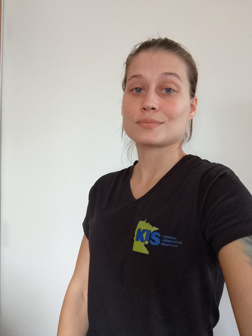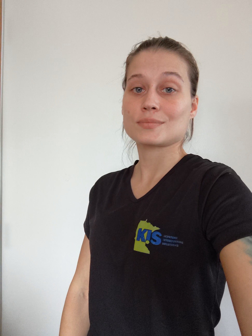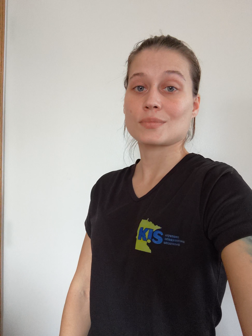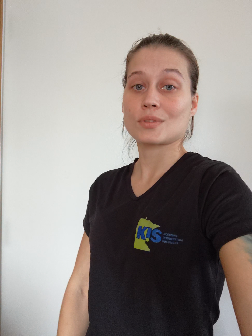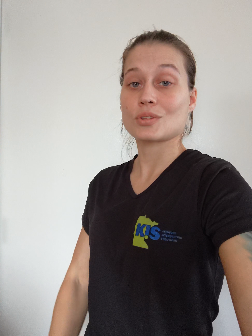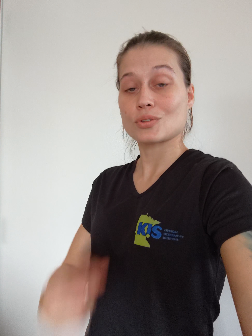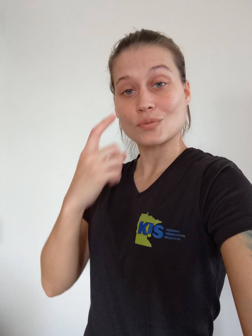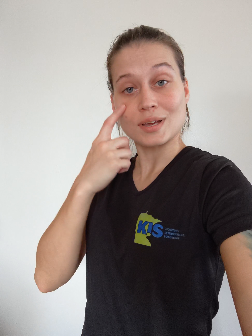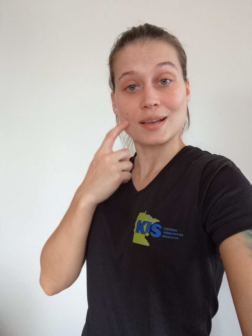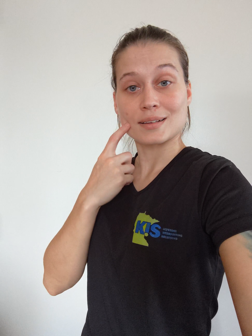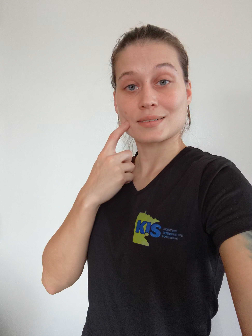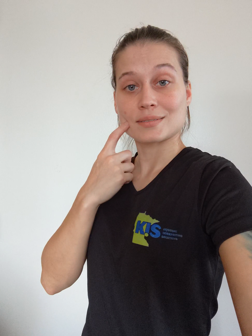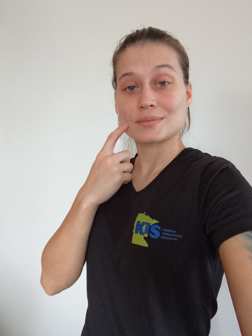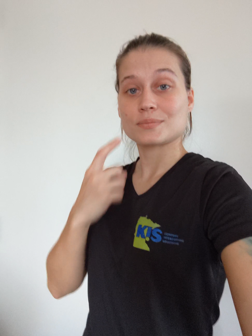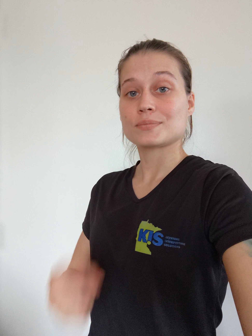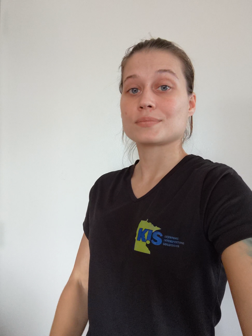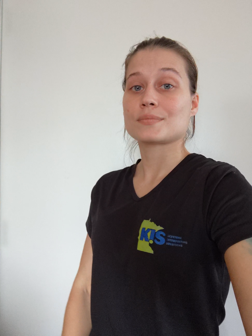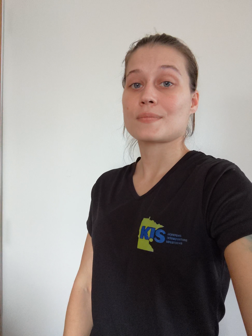cry